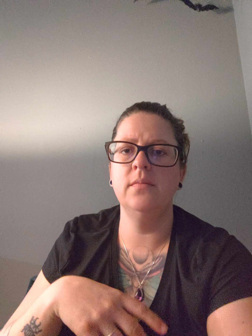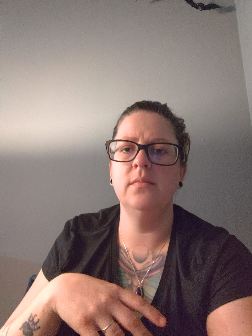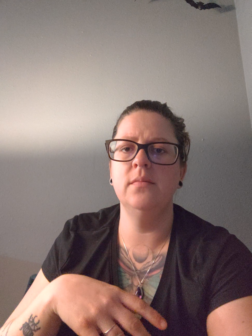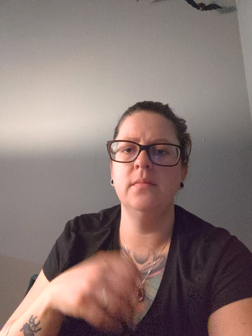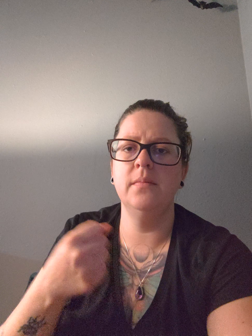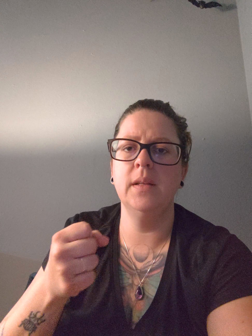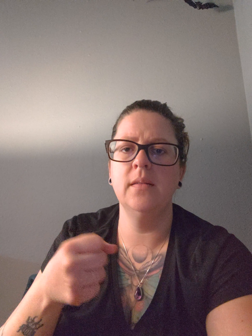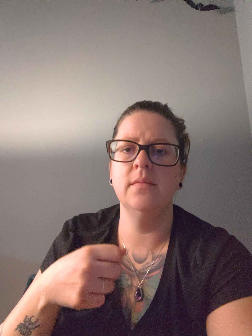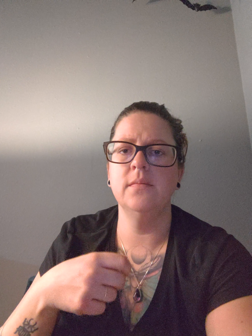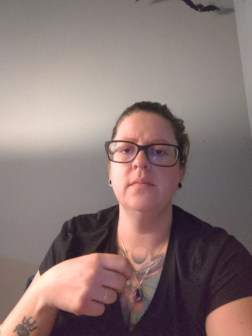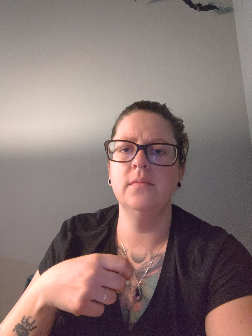make